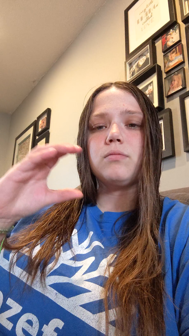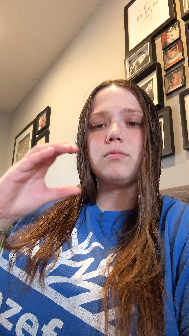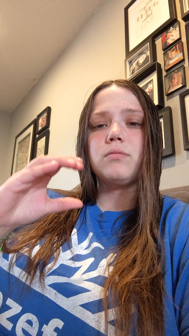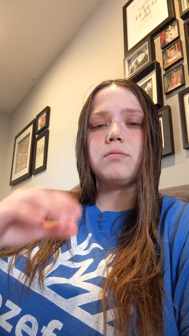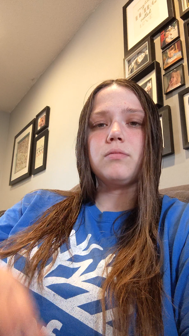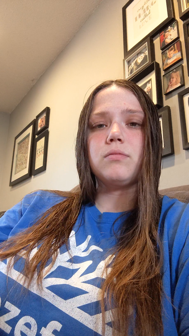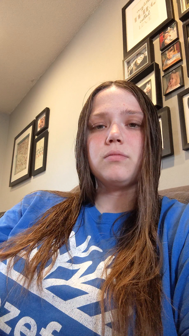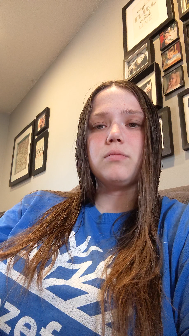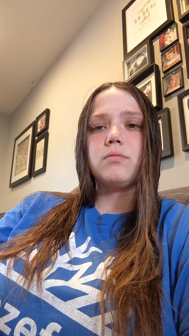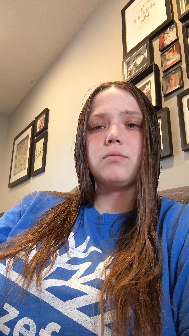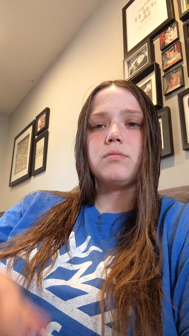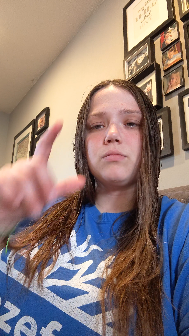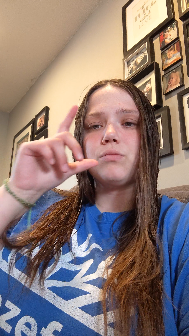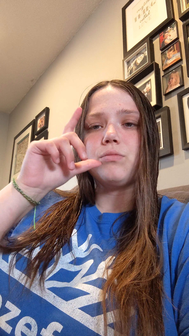lunch